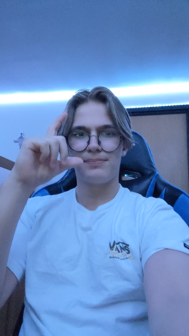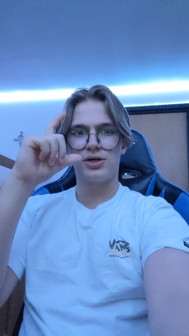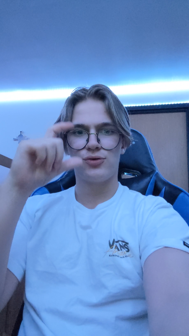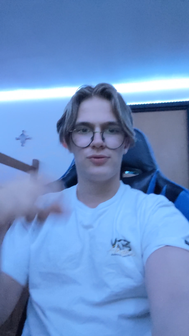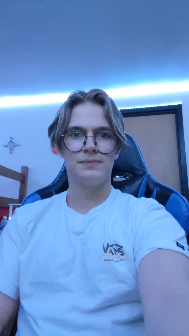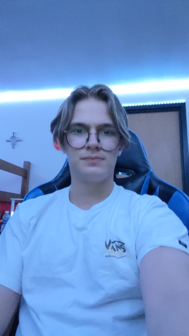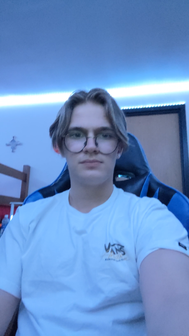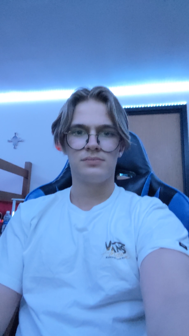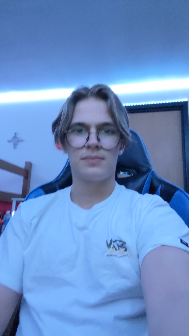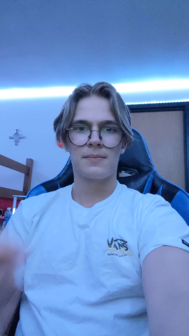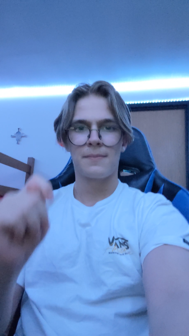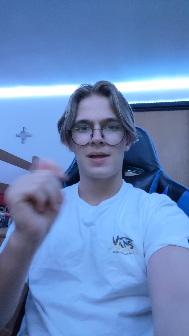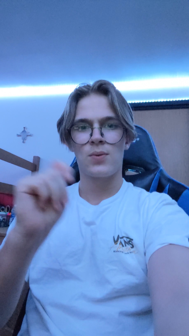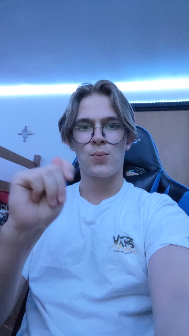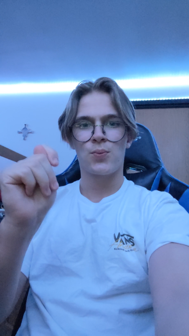bathroom